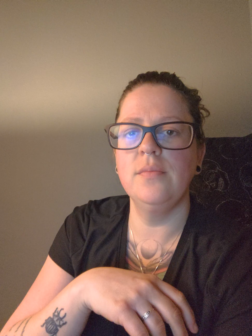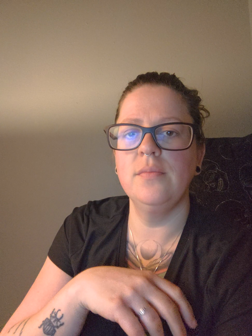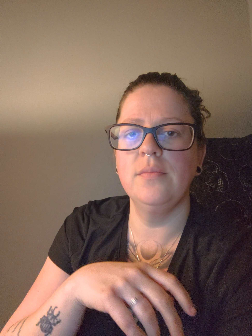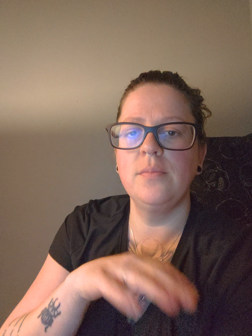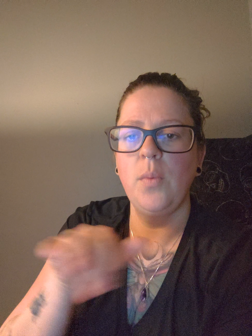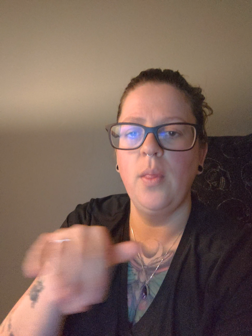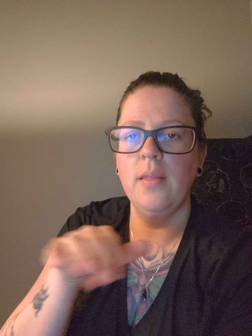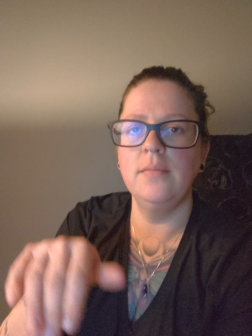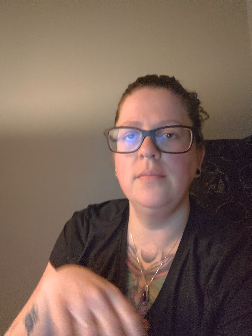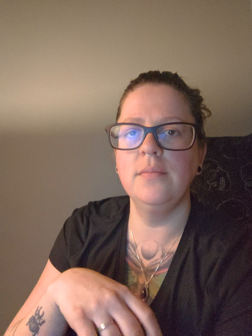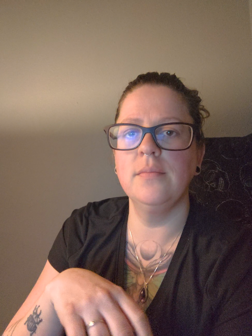pool